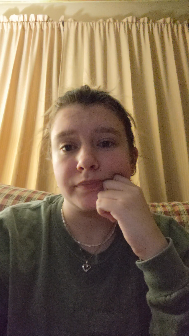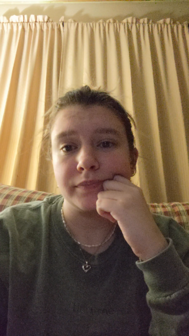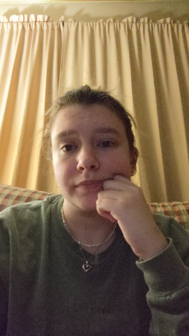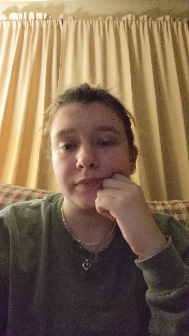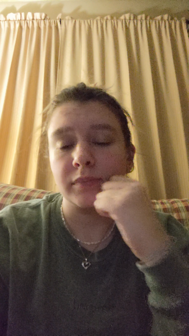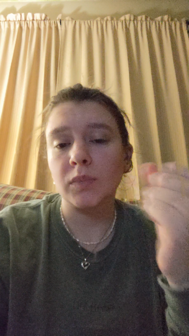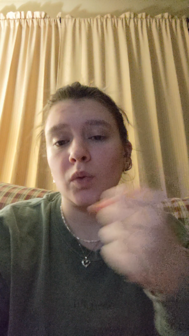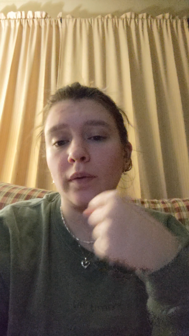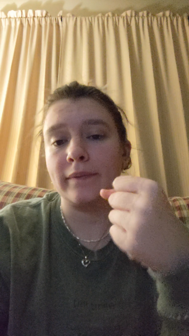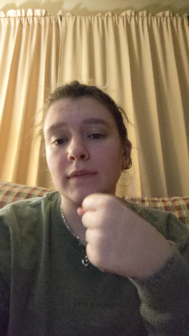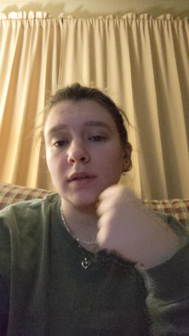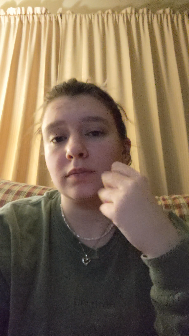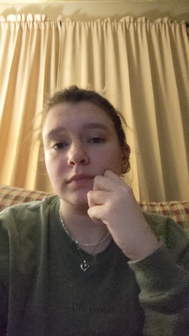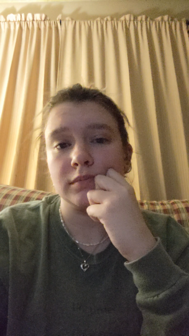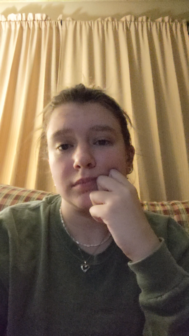coffee